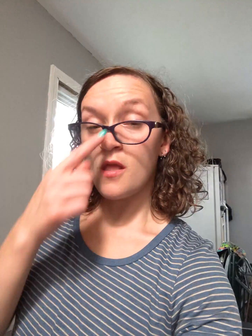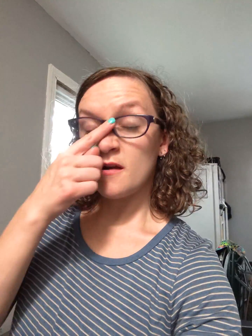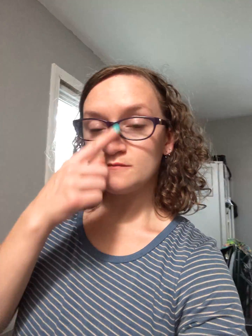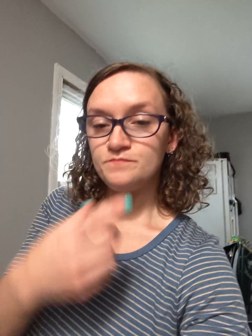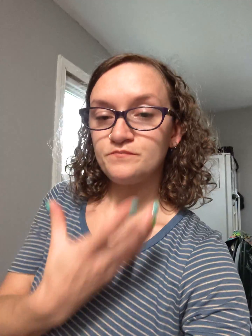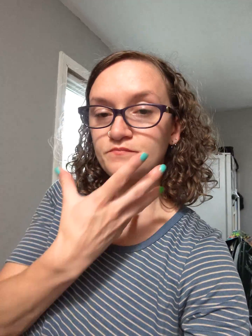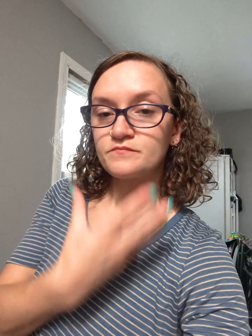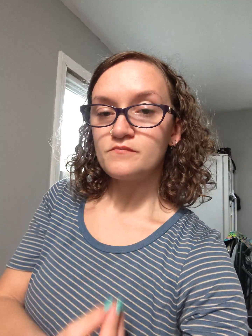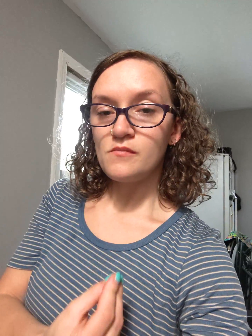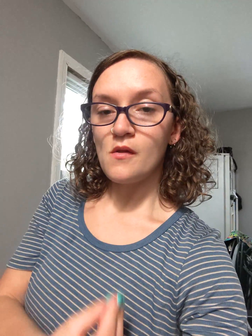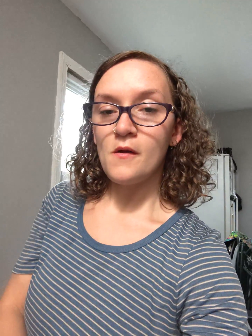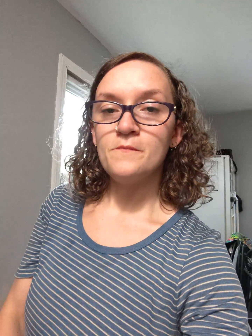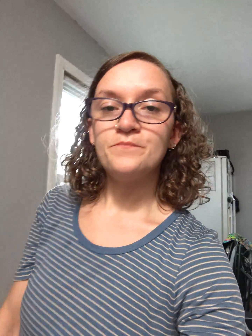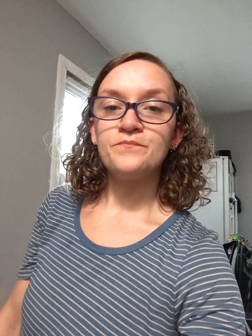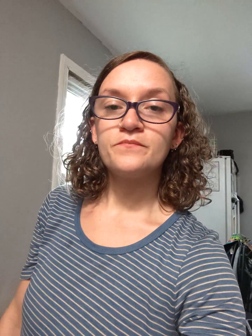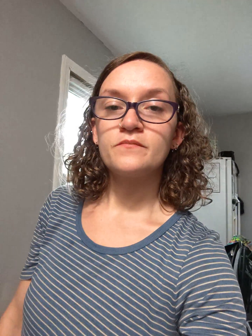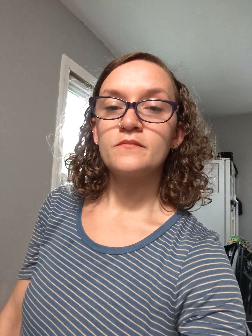poor